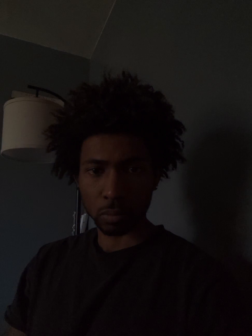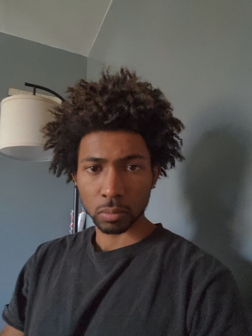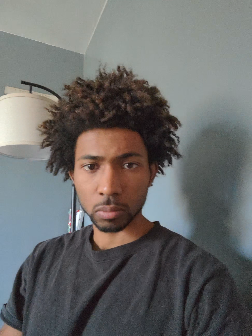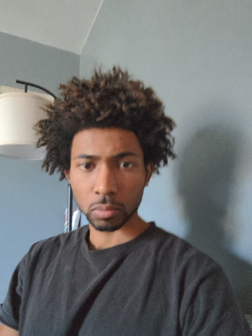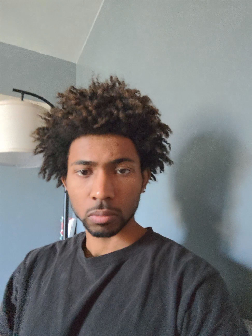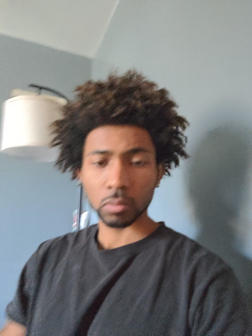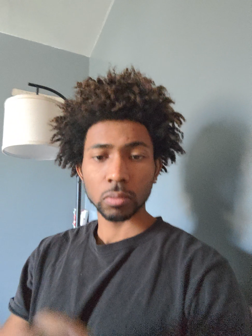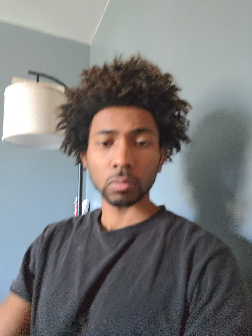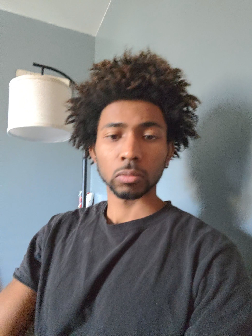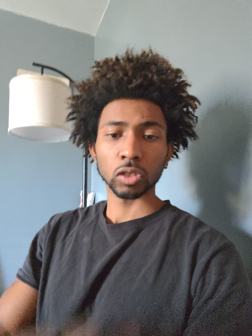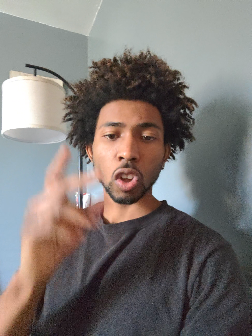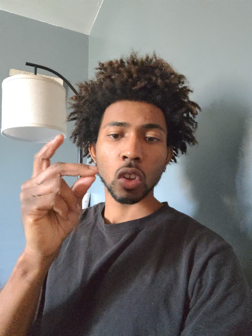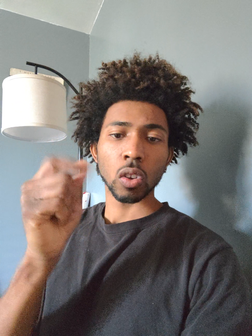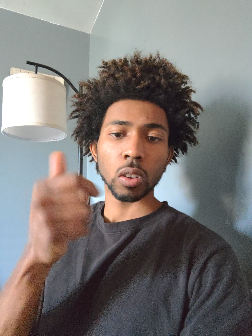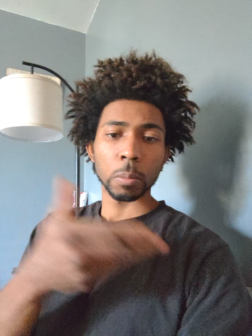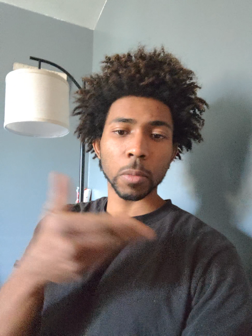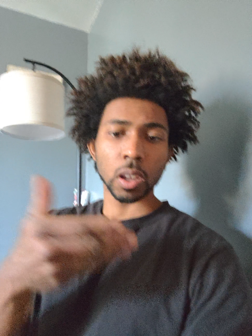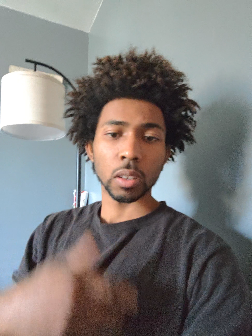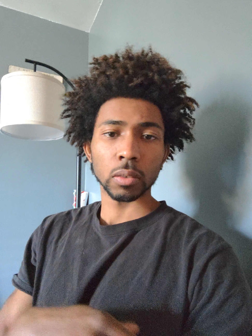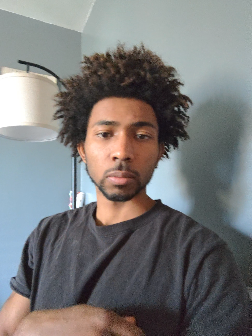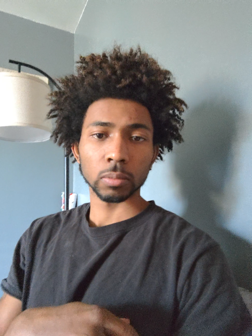puppy